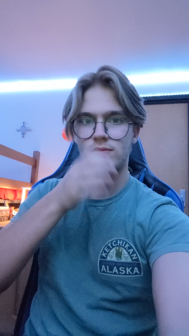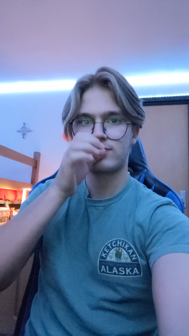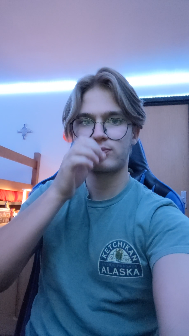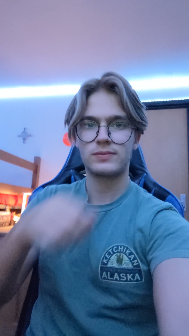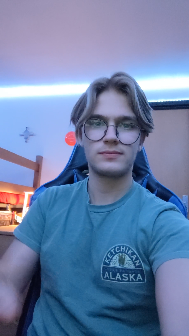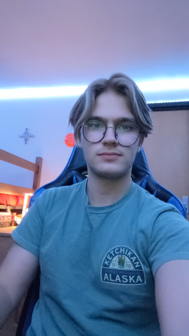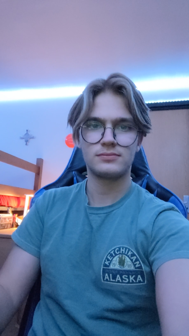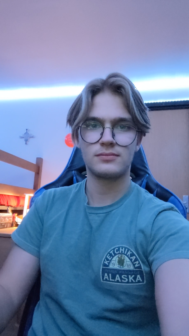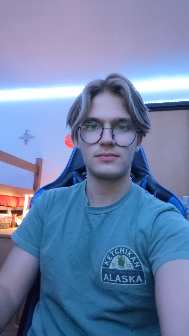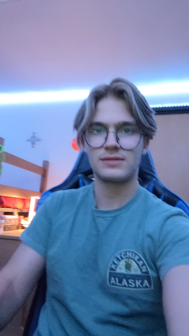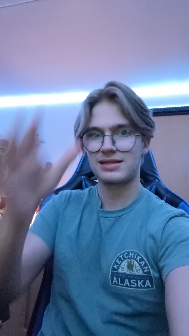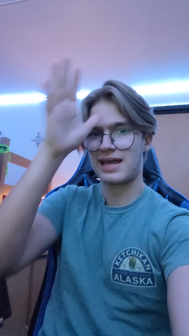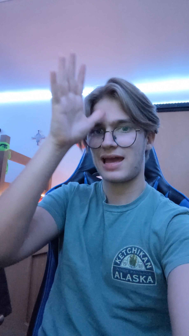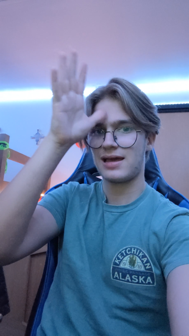daddy